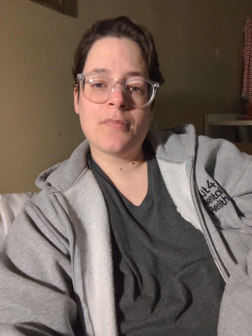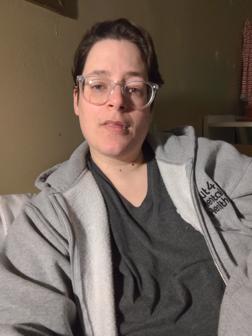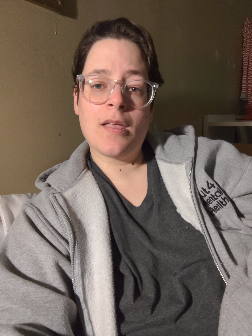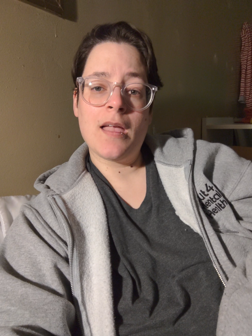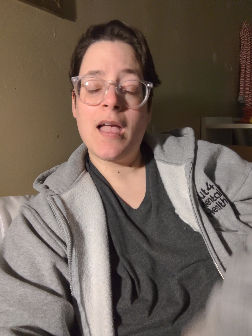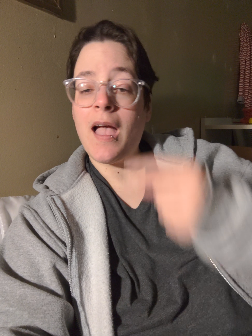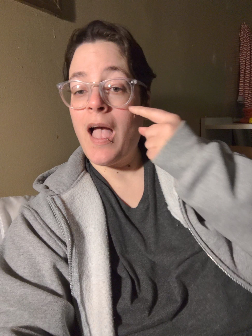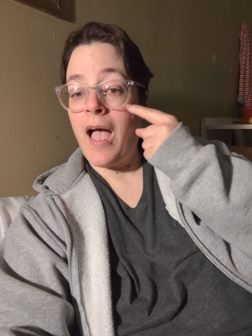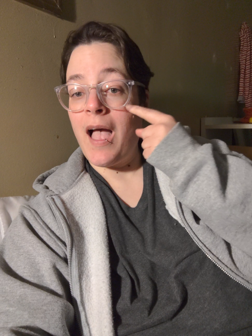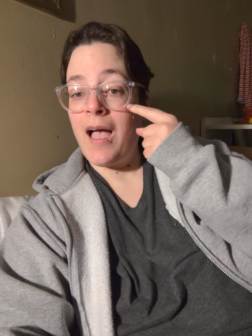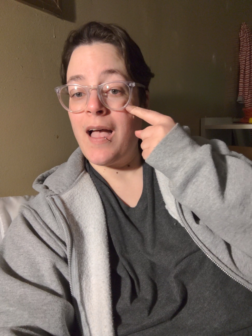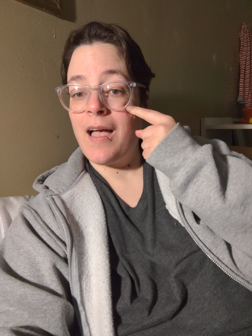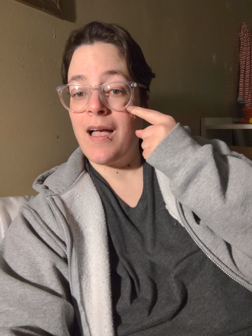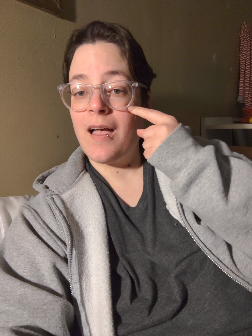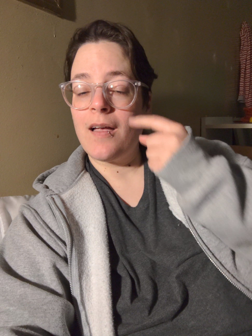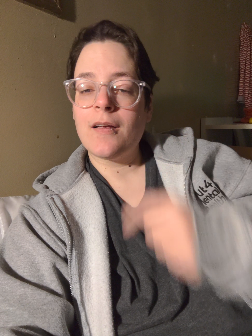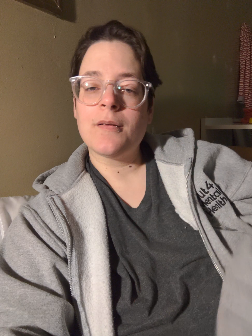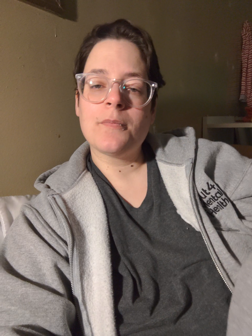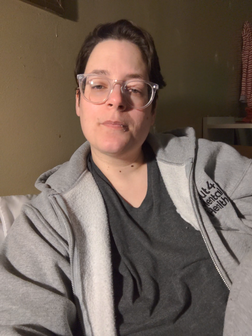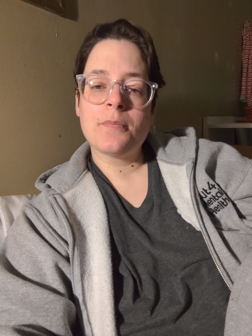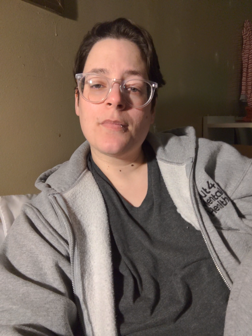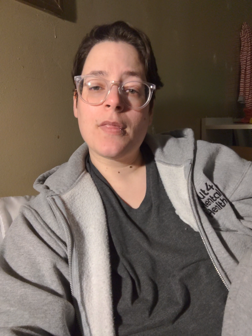eye